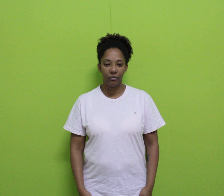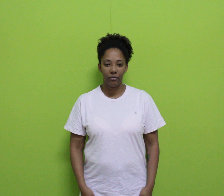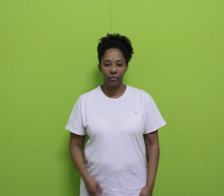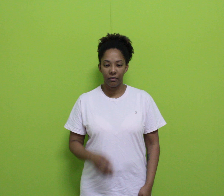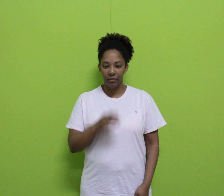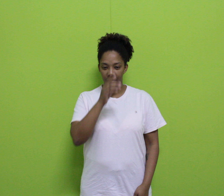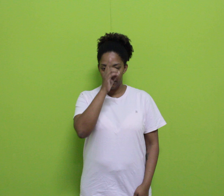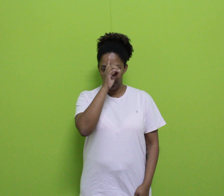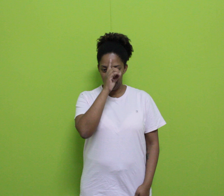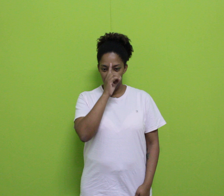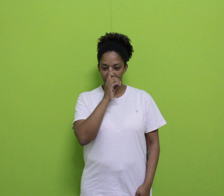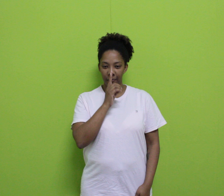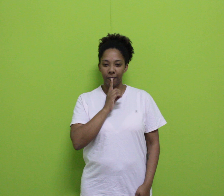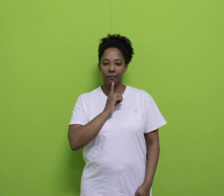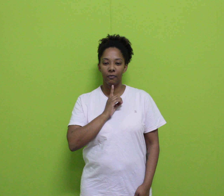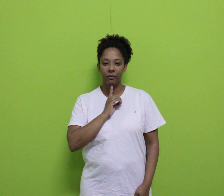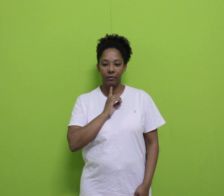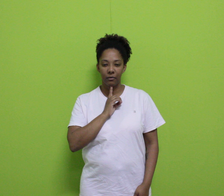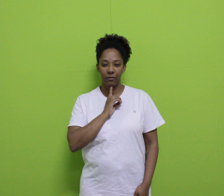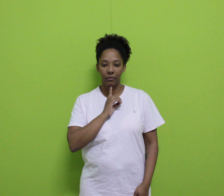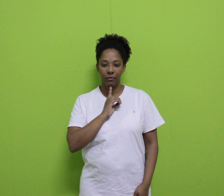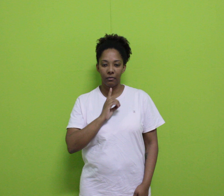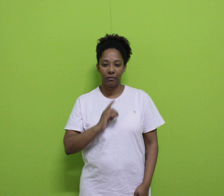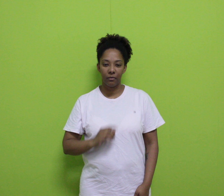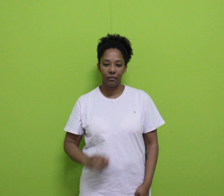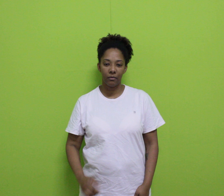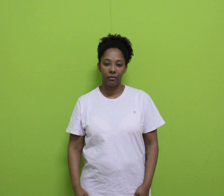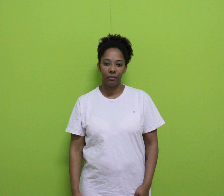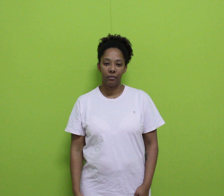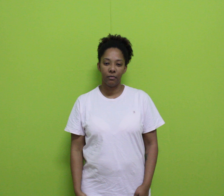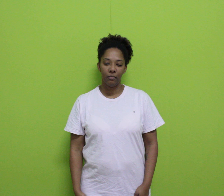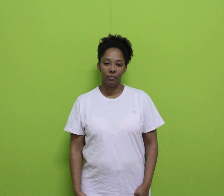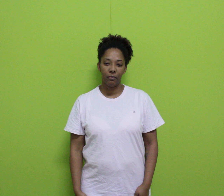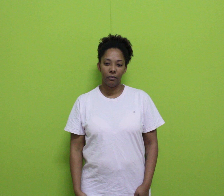amarelo